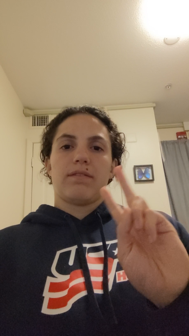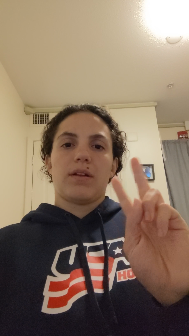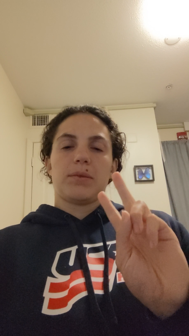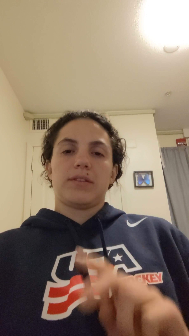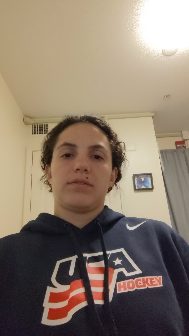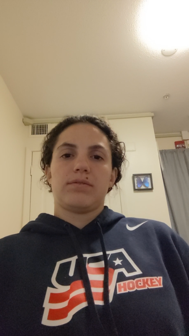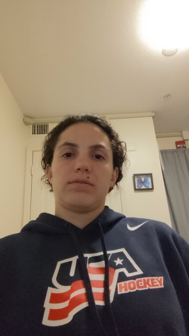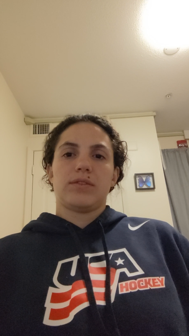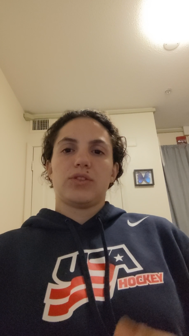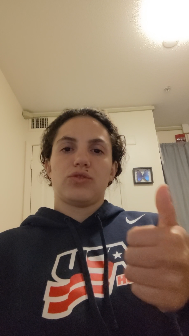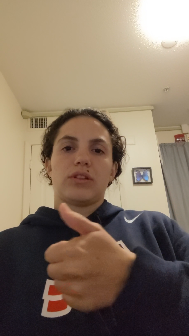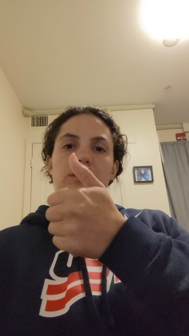chase